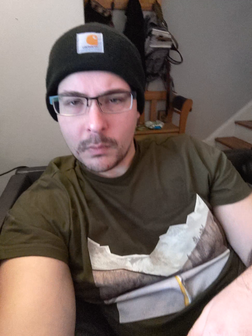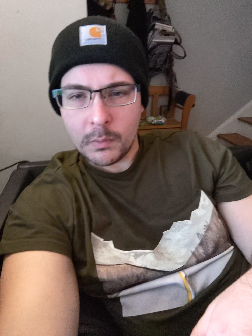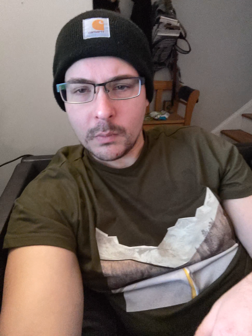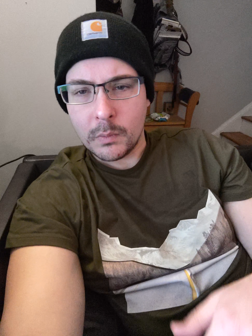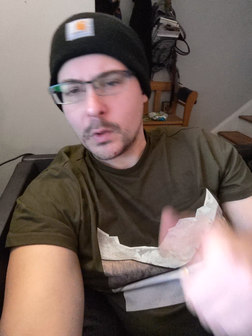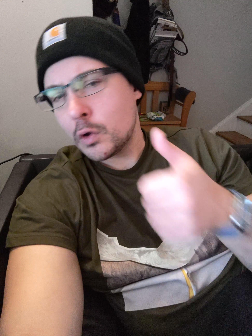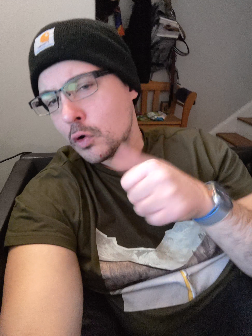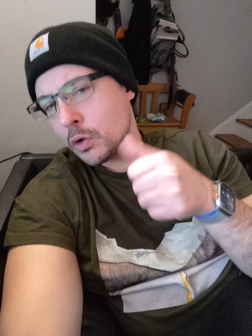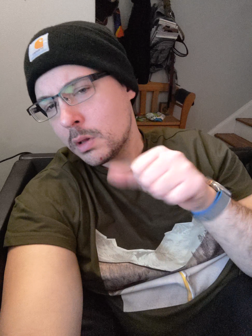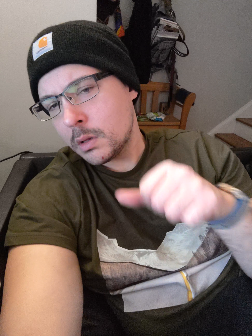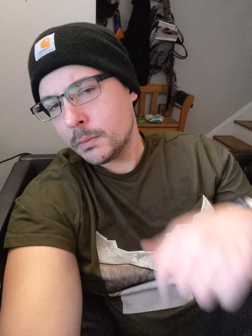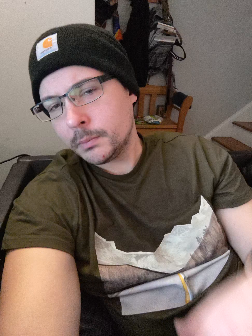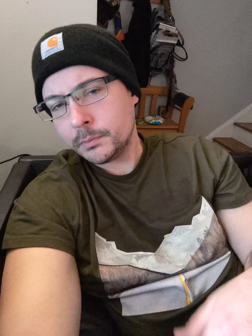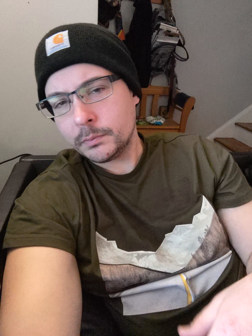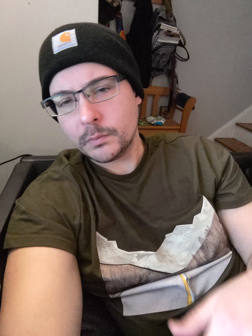girl